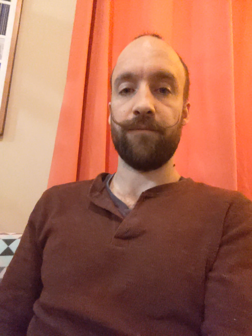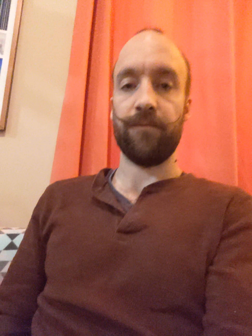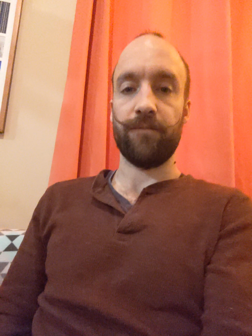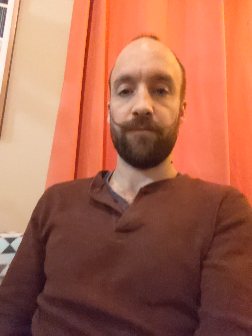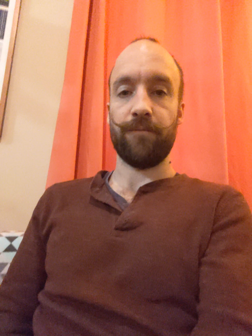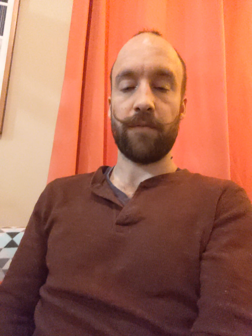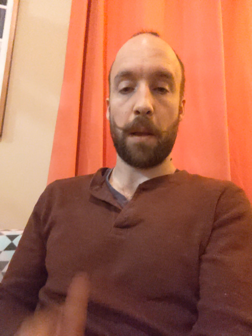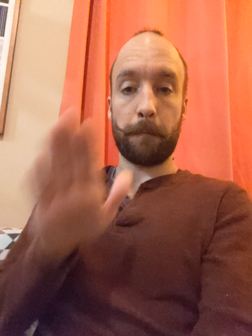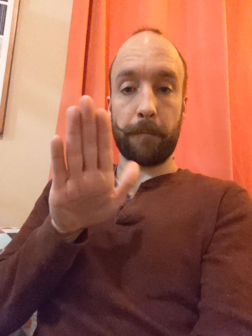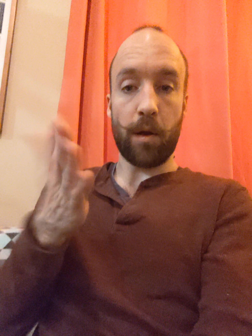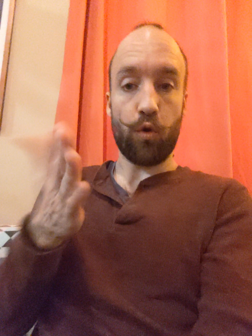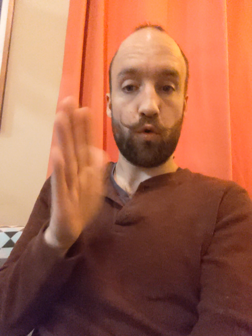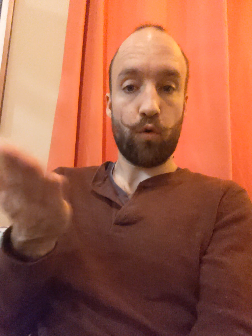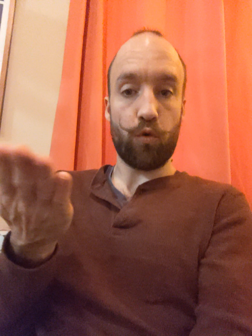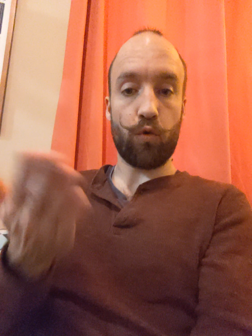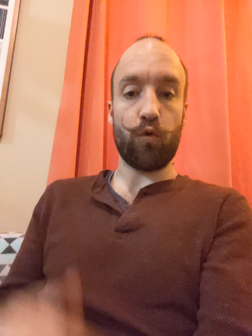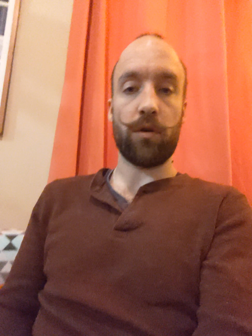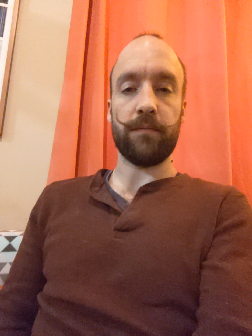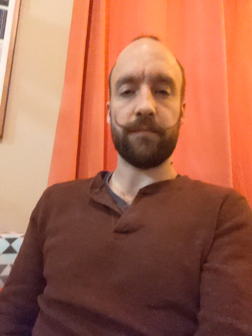book